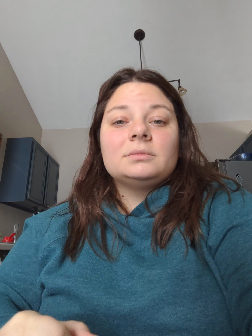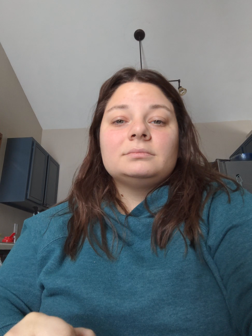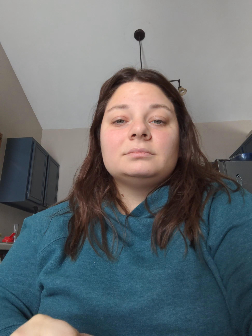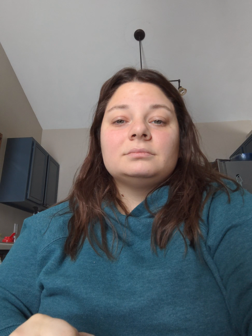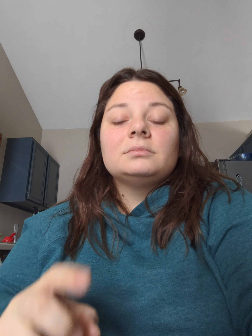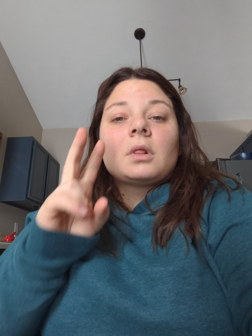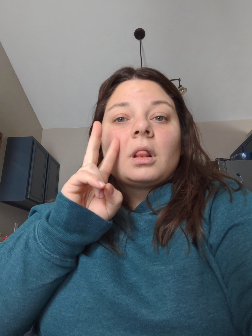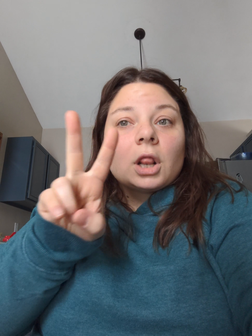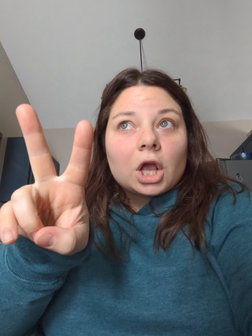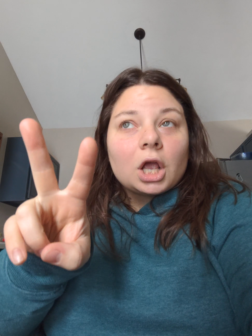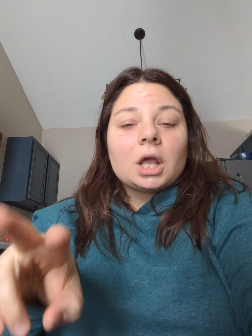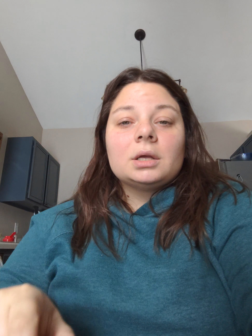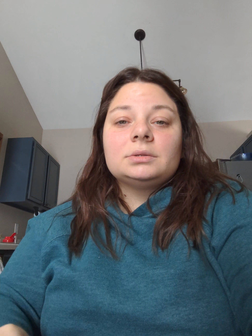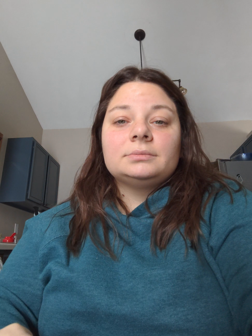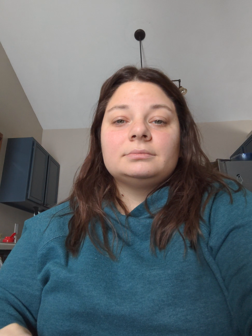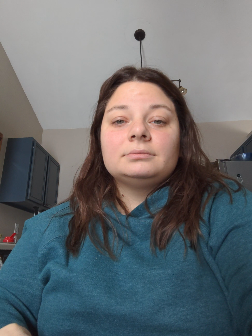look